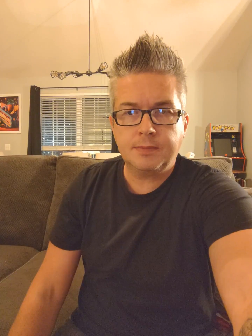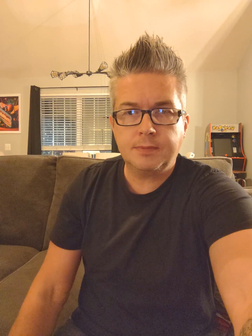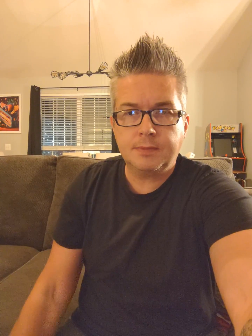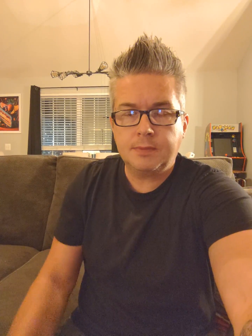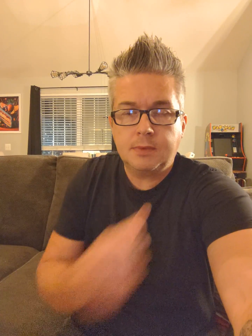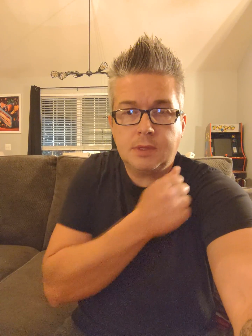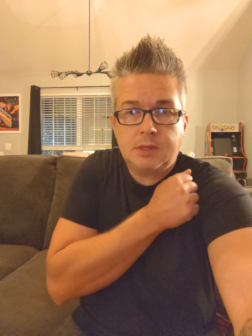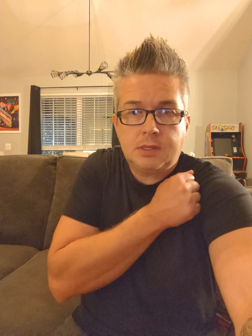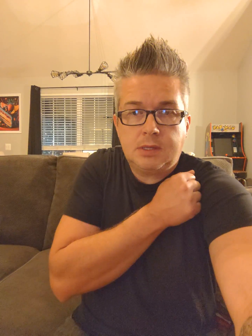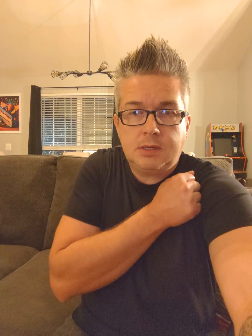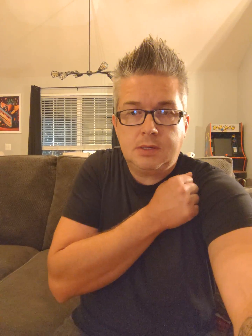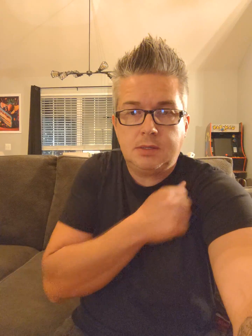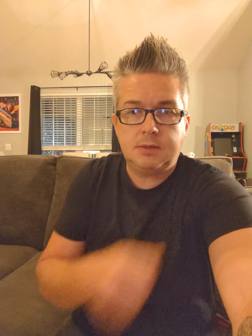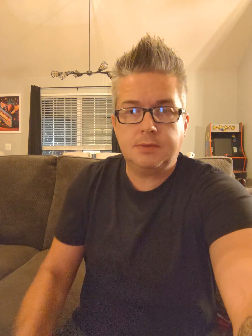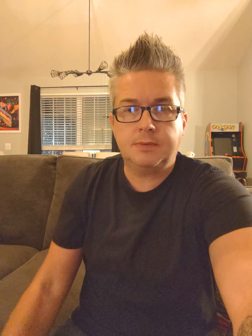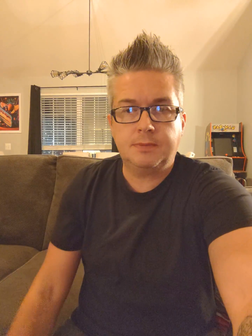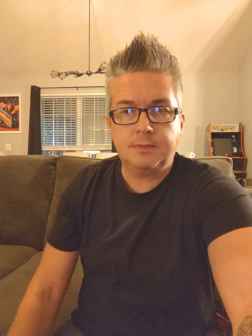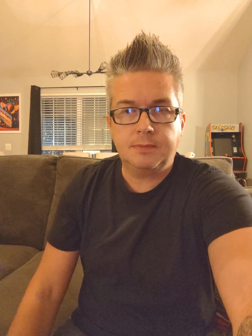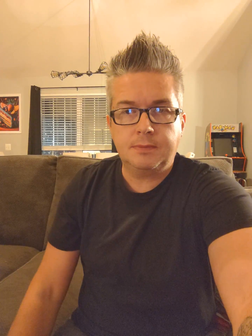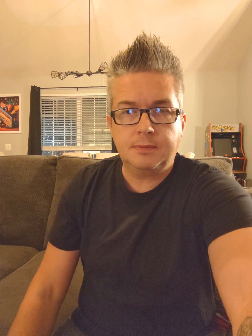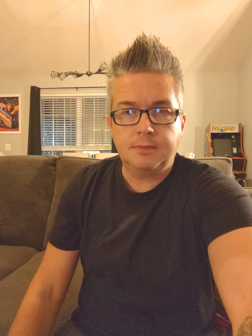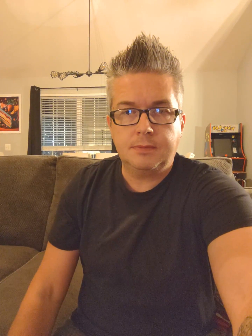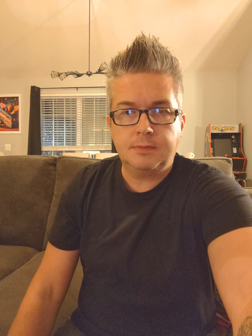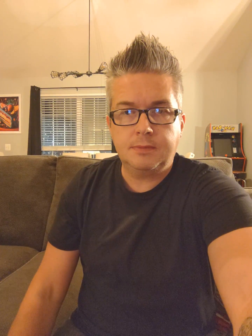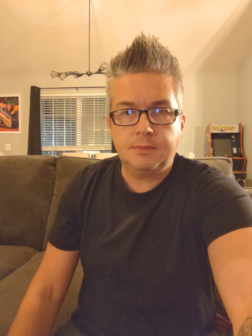love